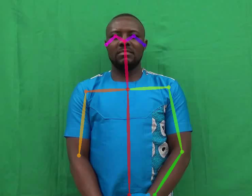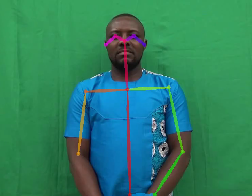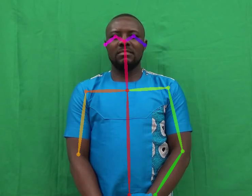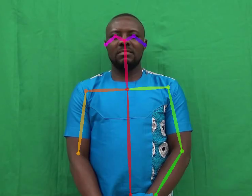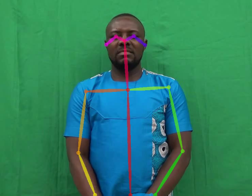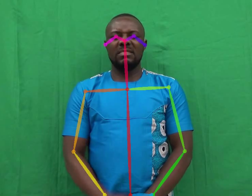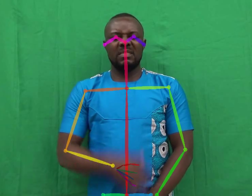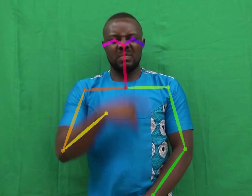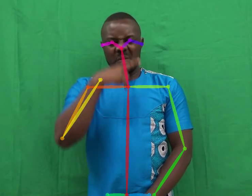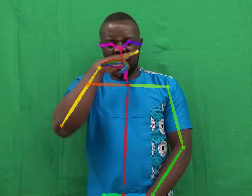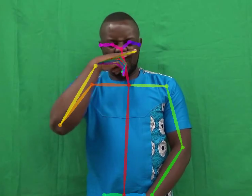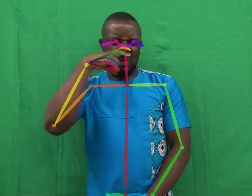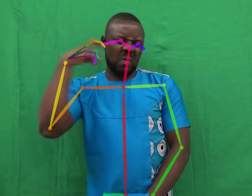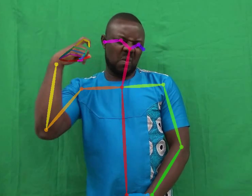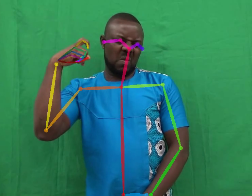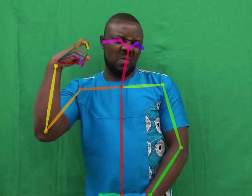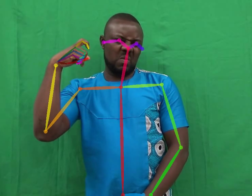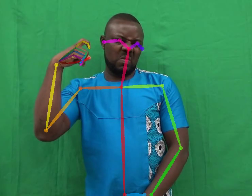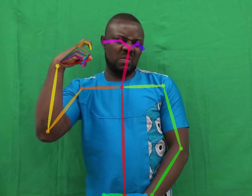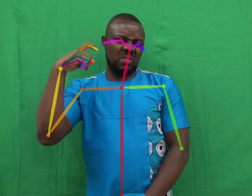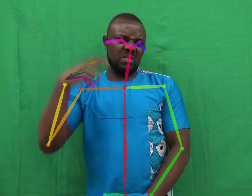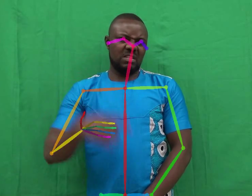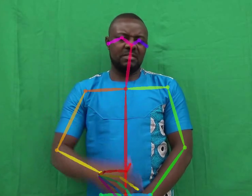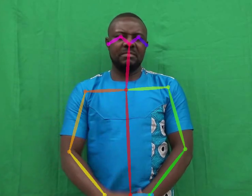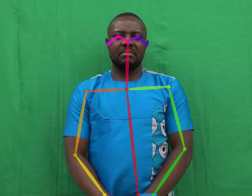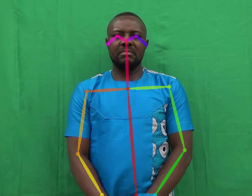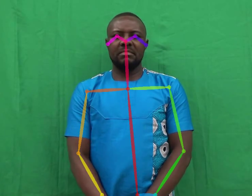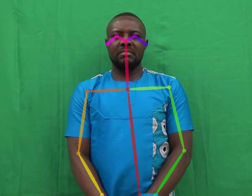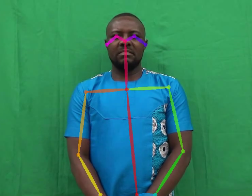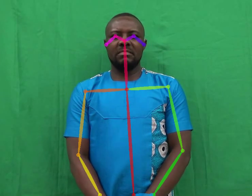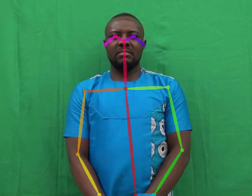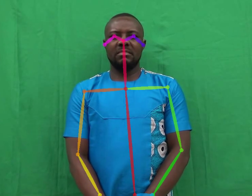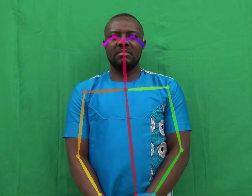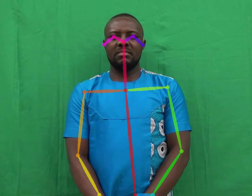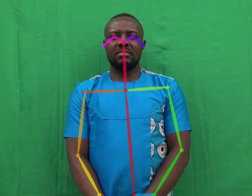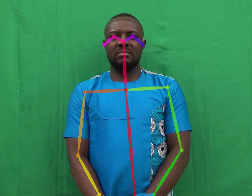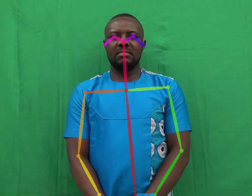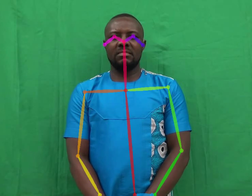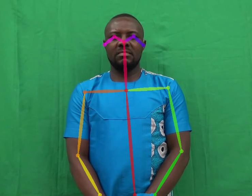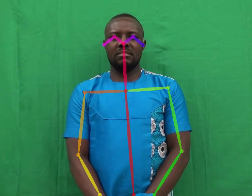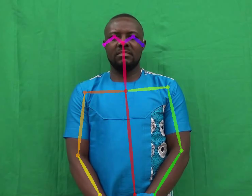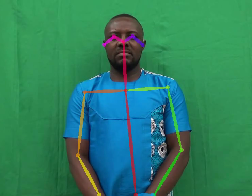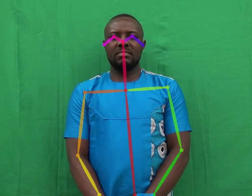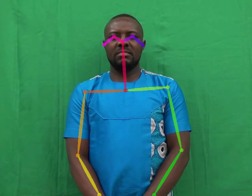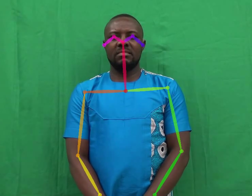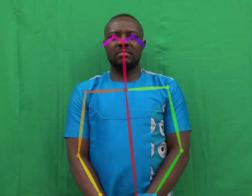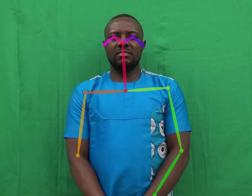ugly